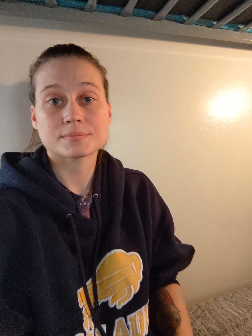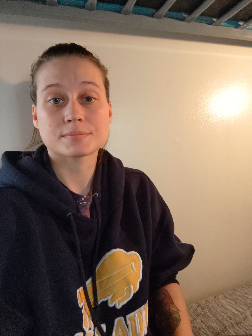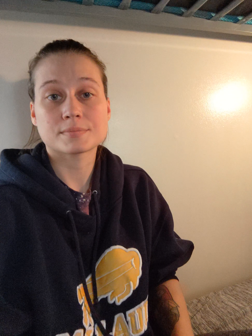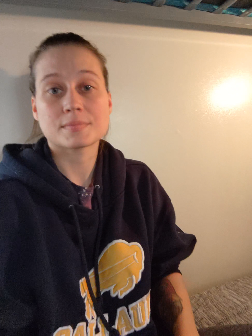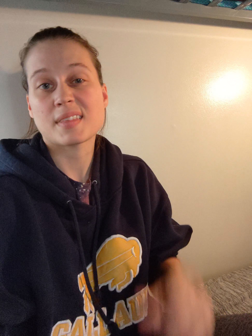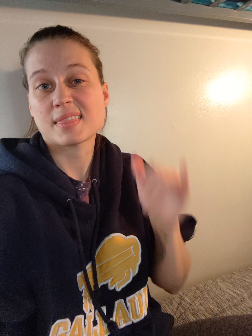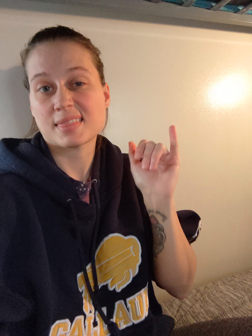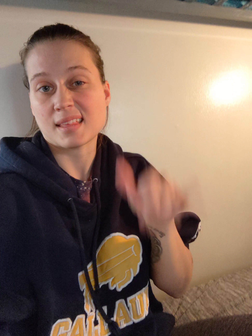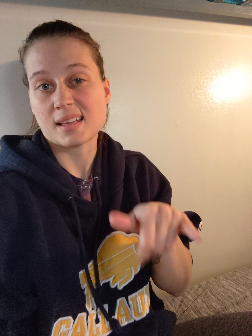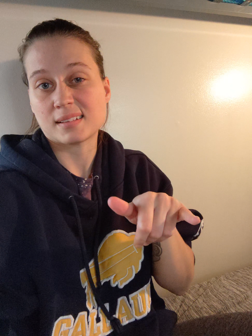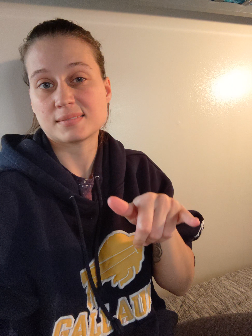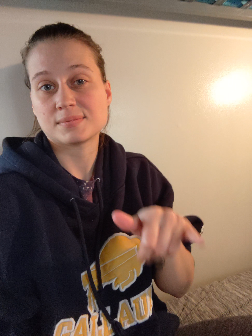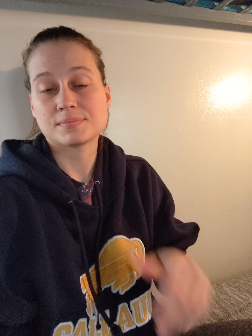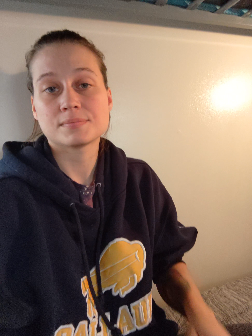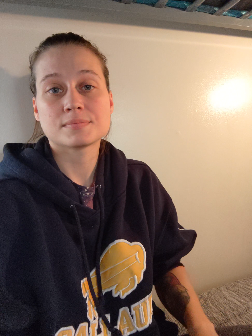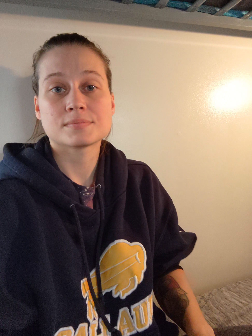that